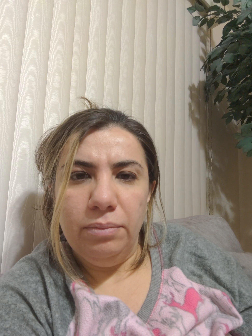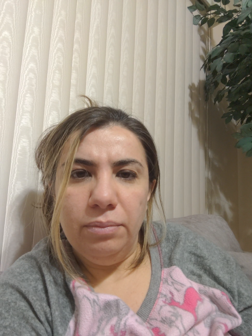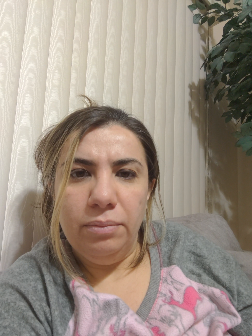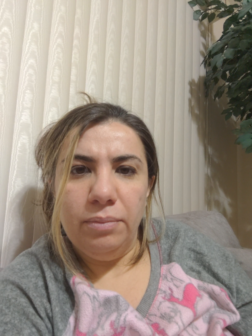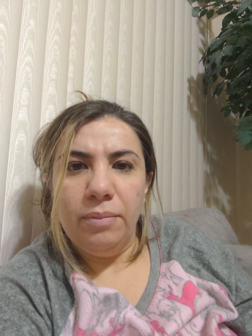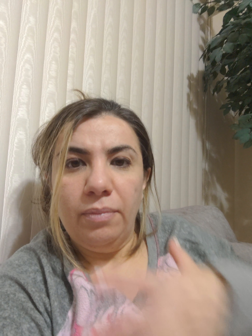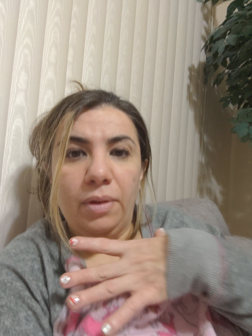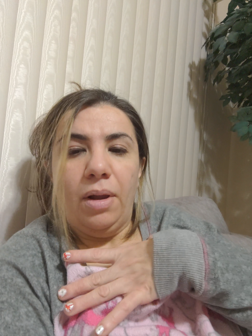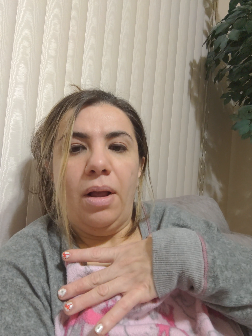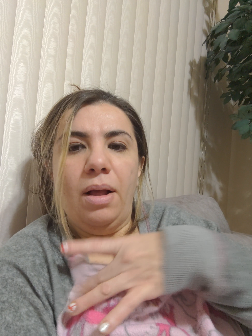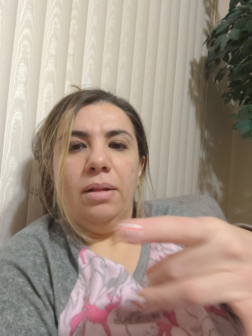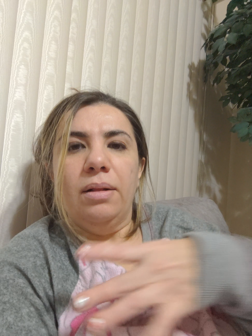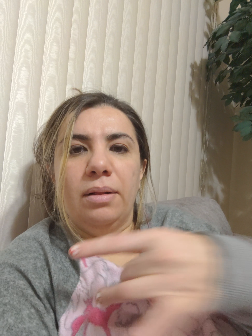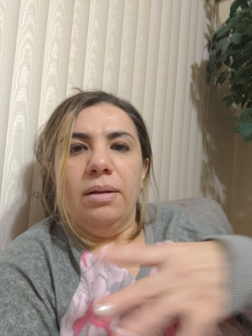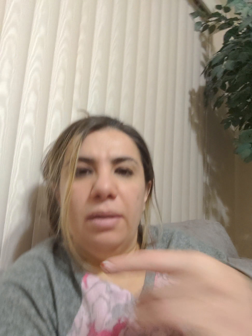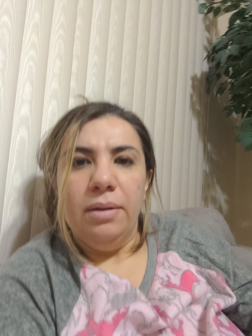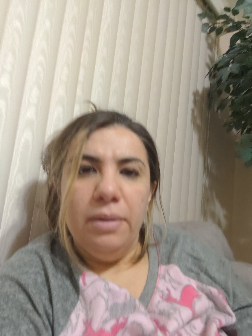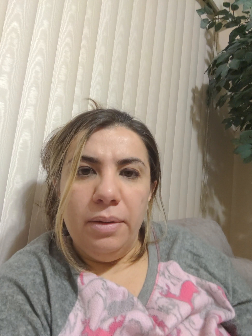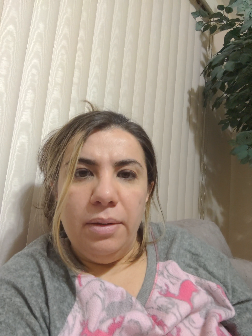like